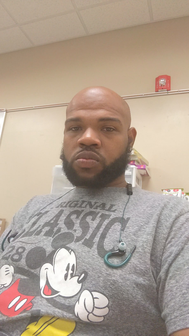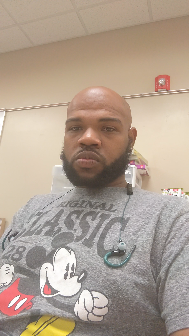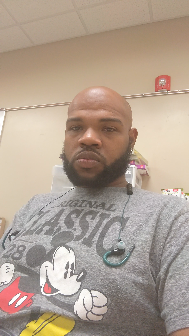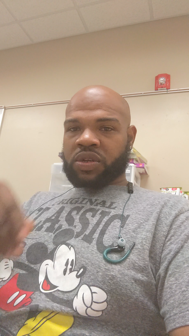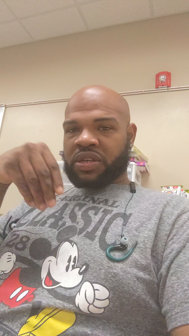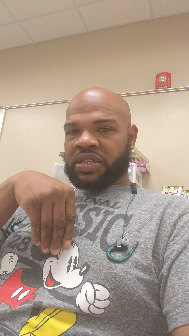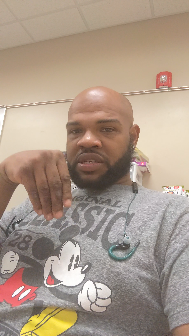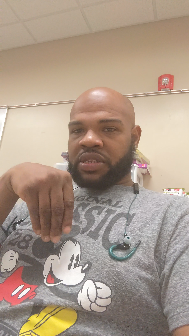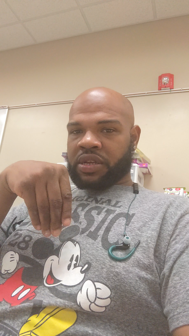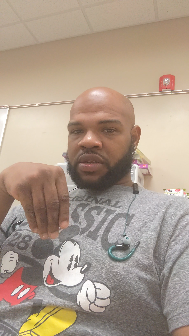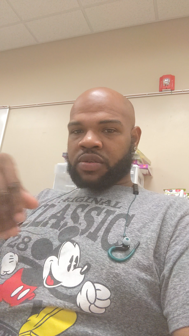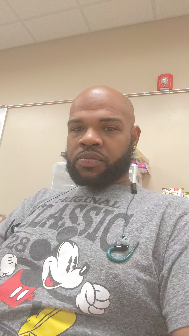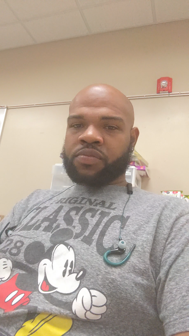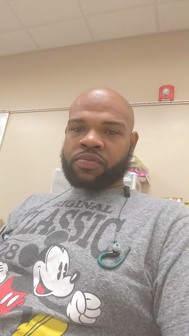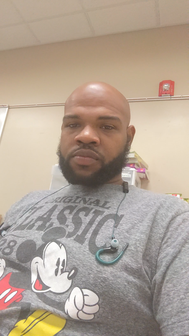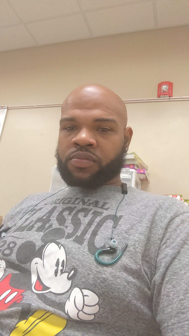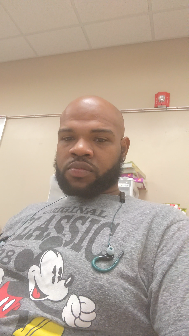inside